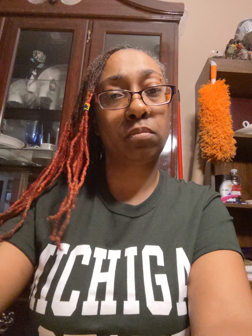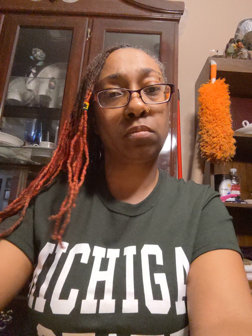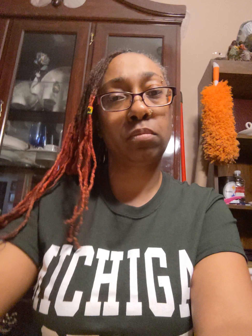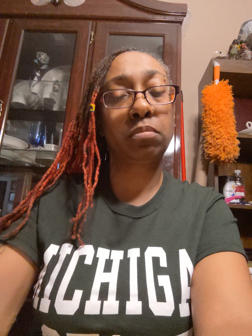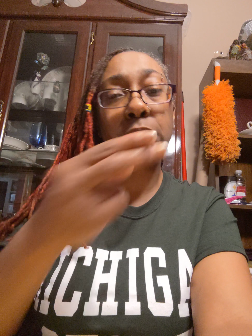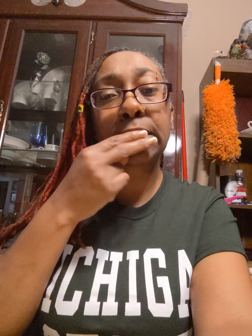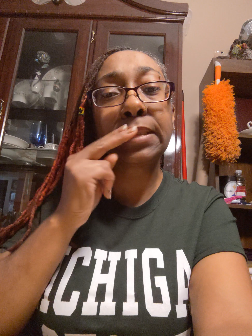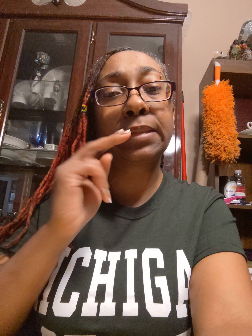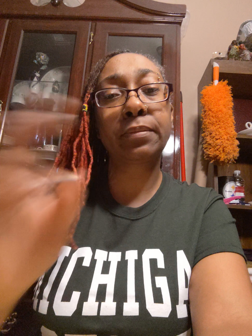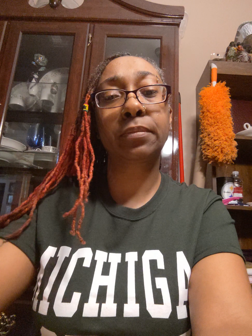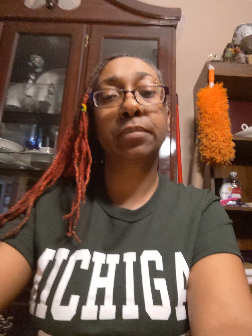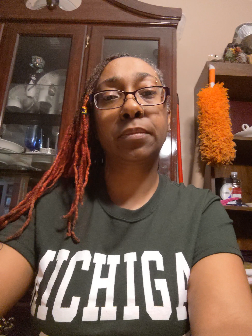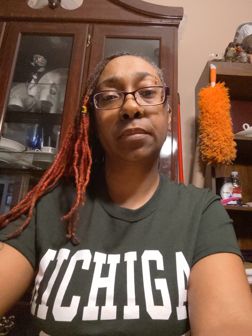kiss